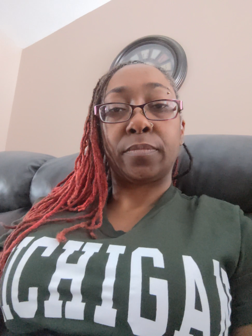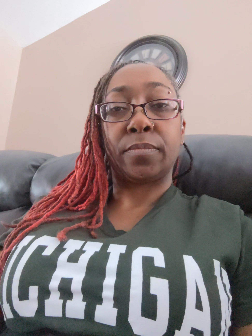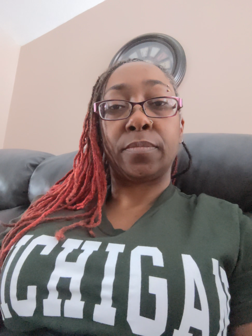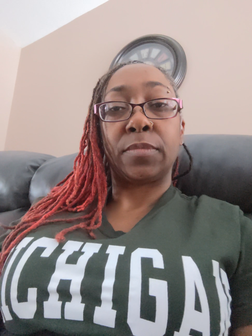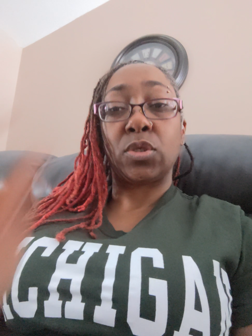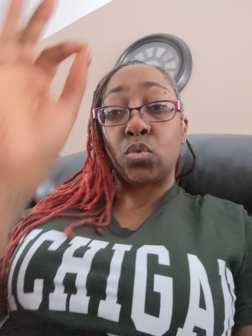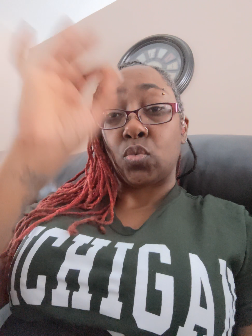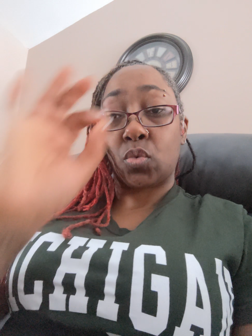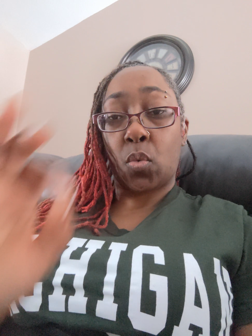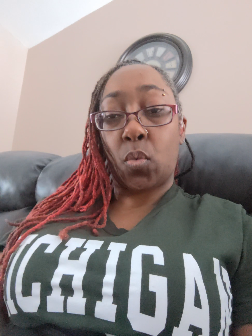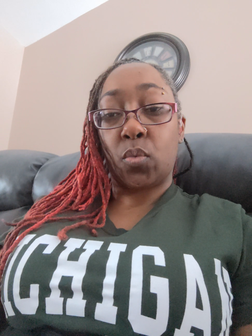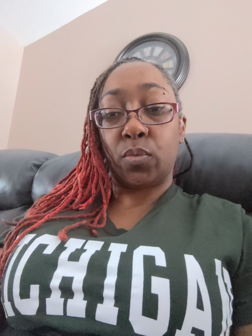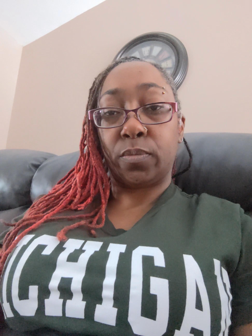snow